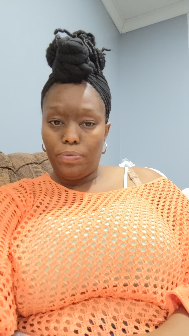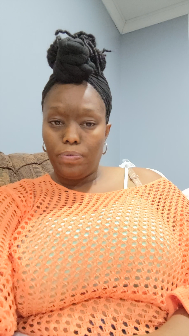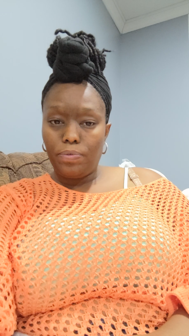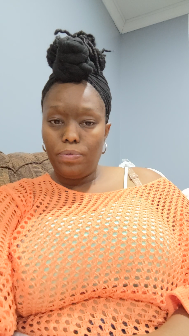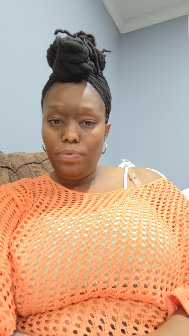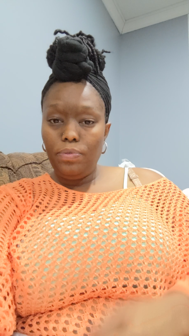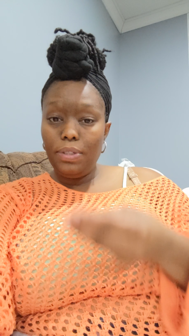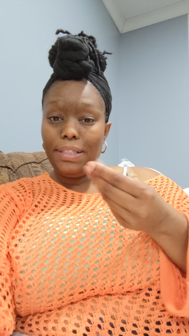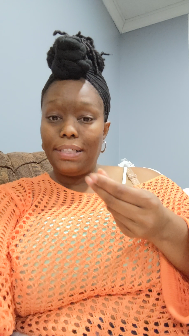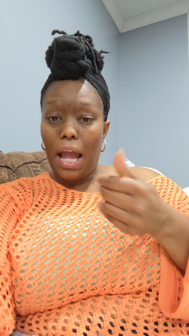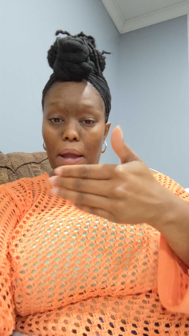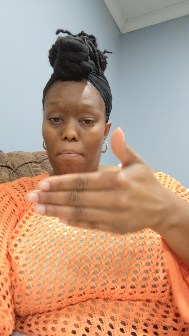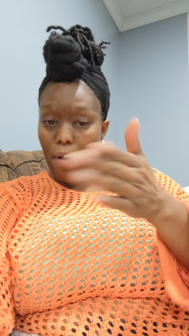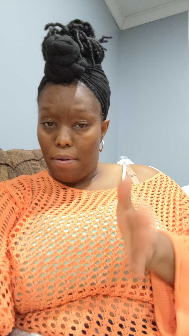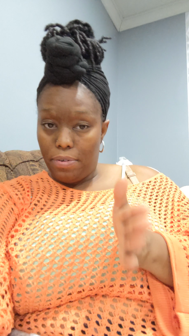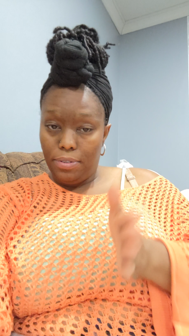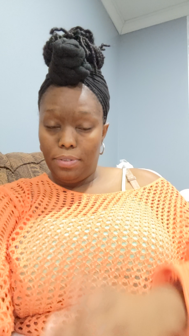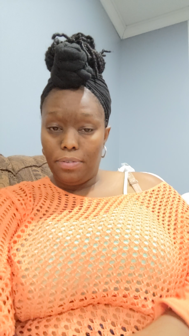sandbox